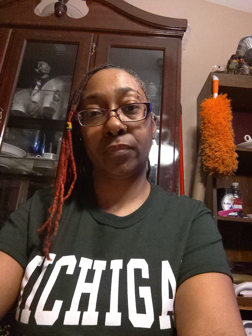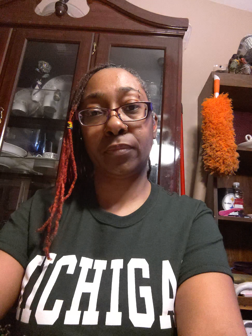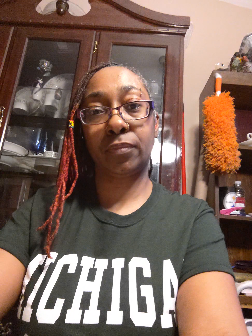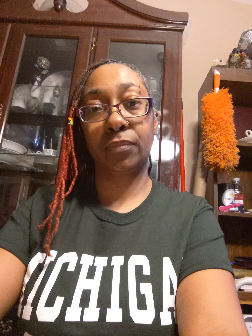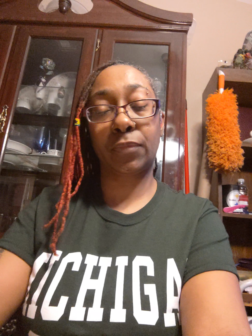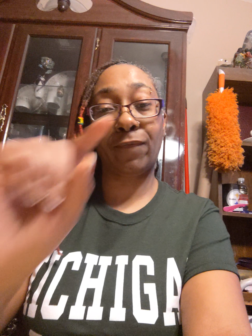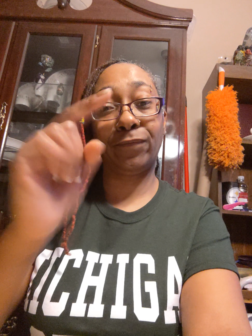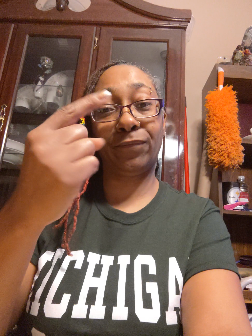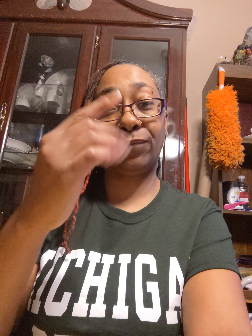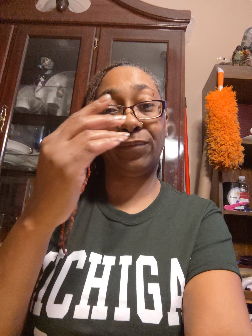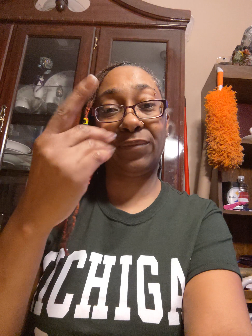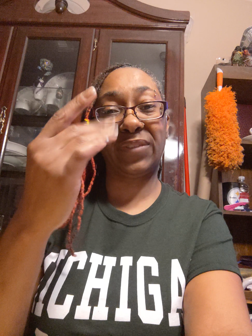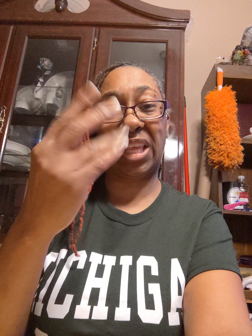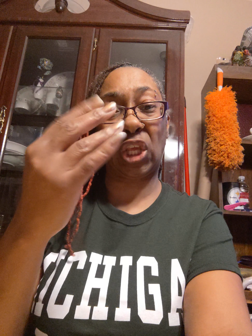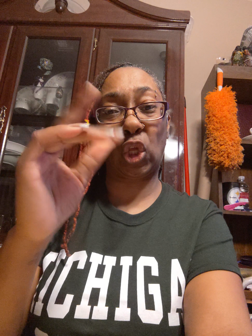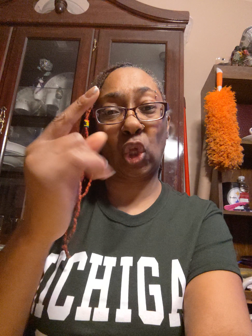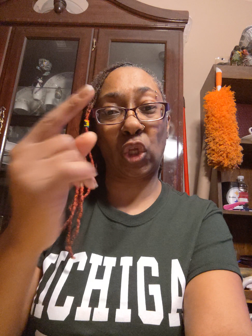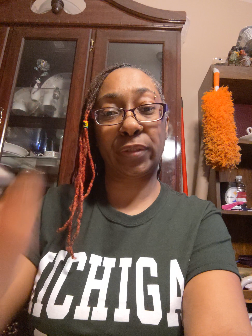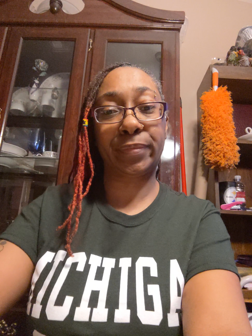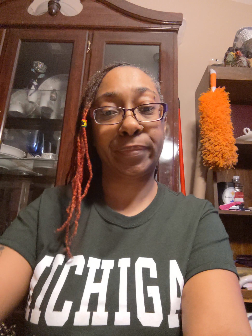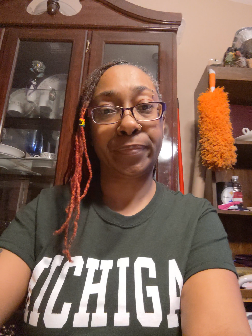finger